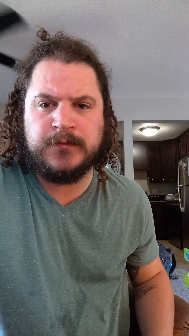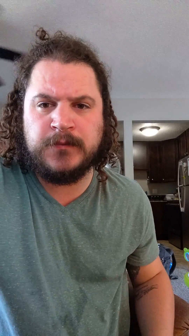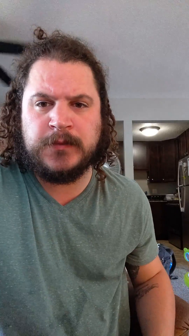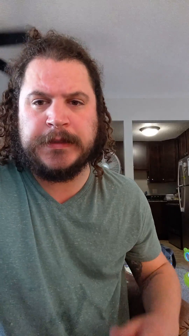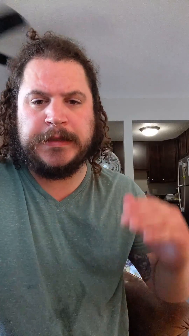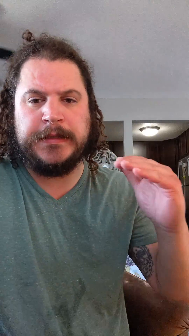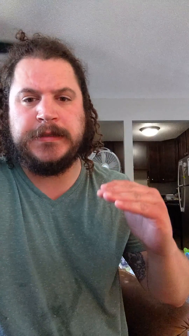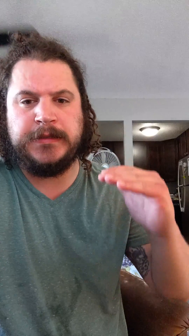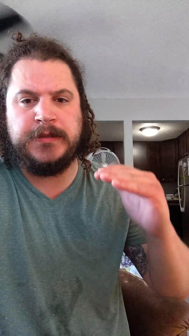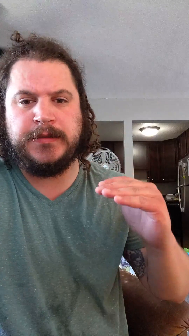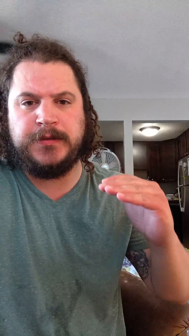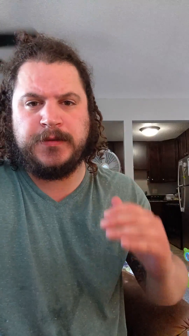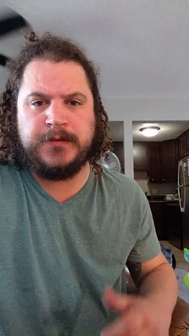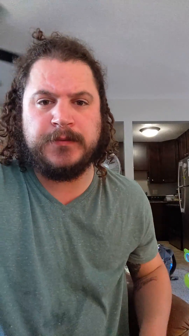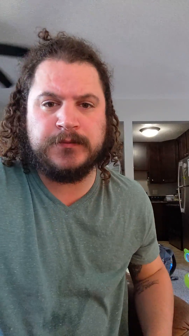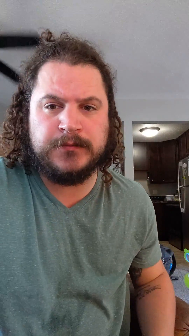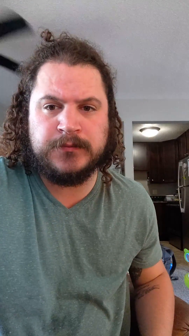little